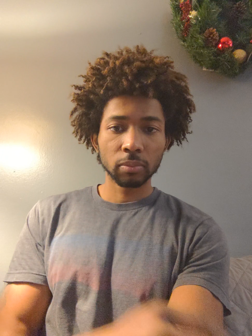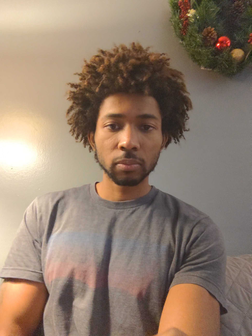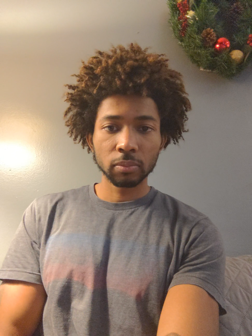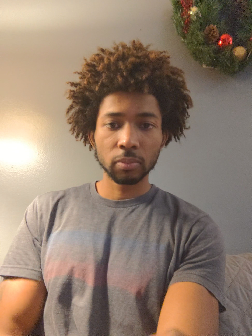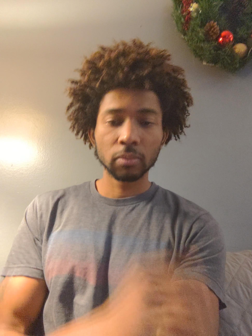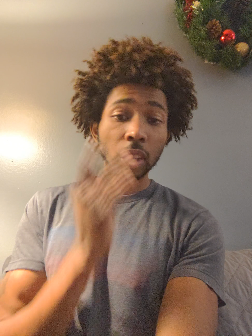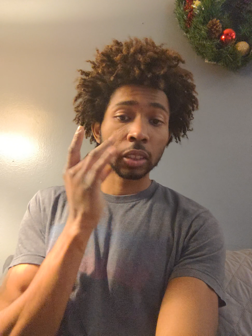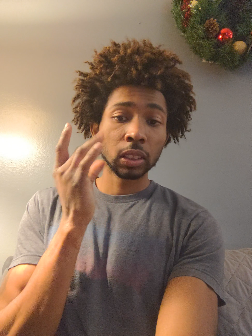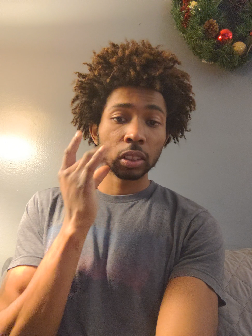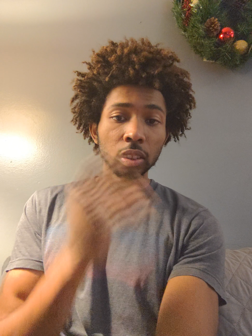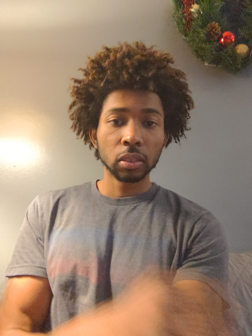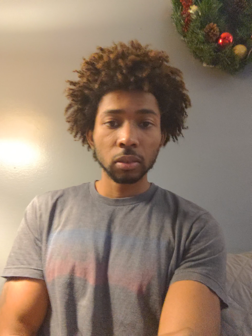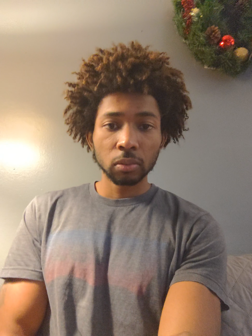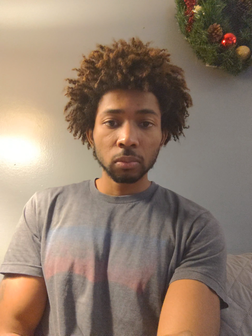kitty